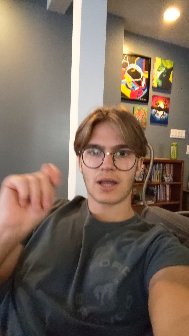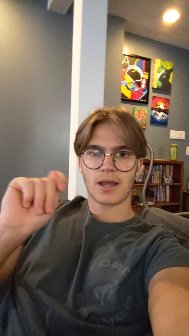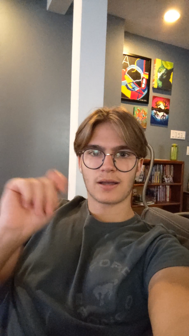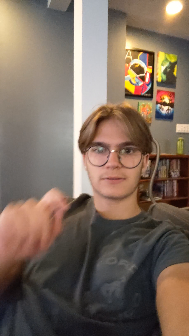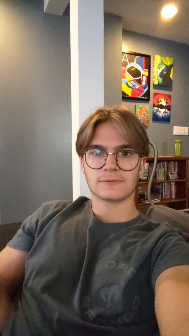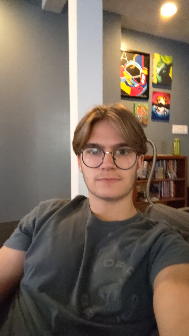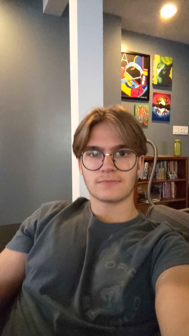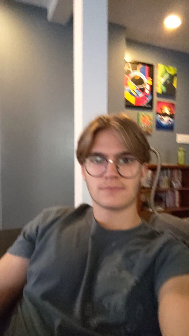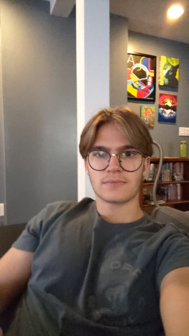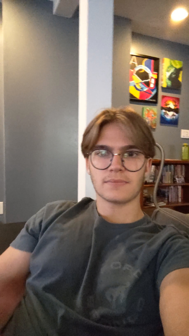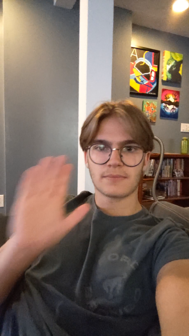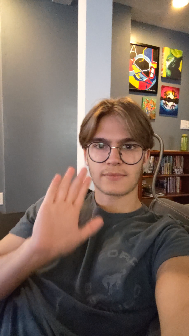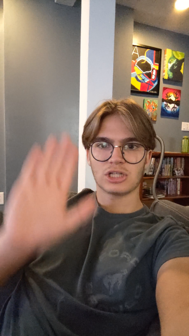push